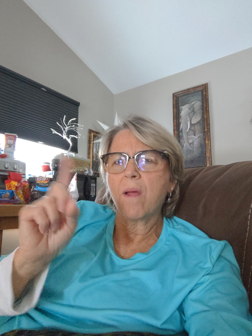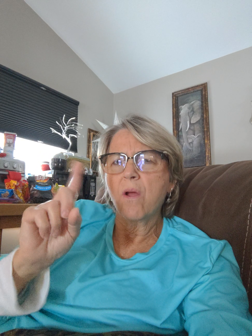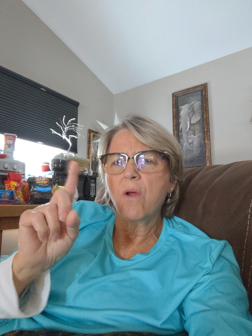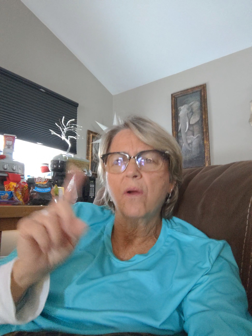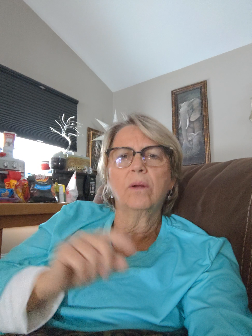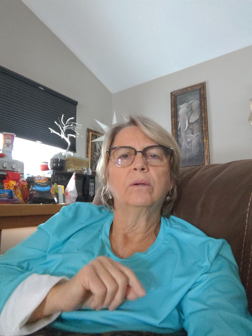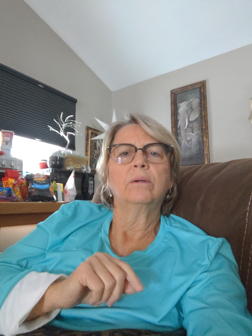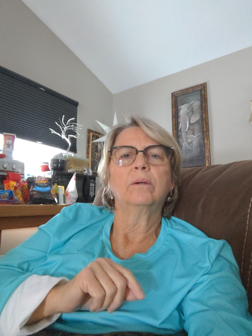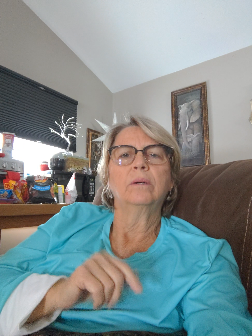where